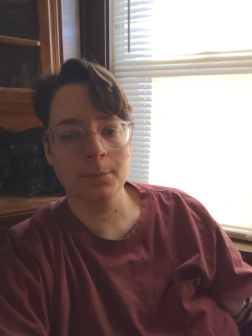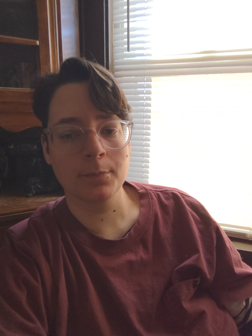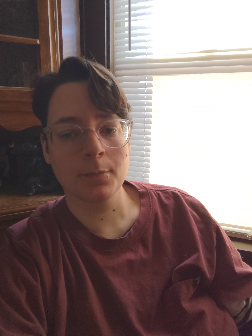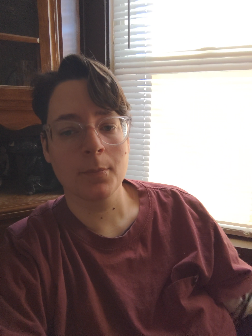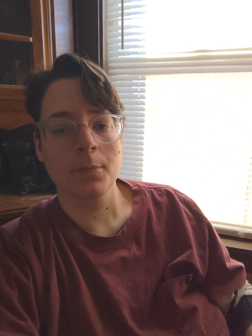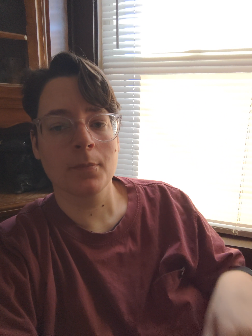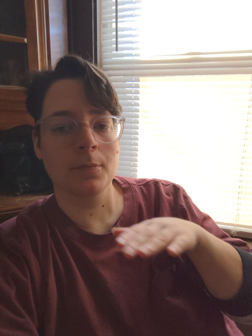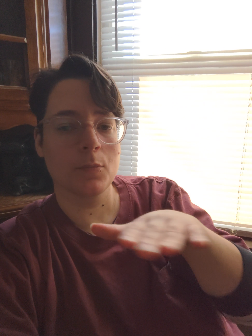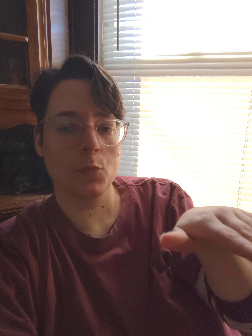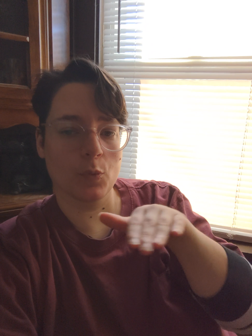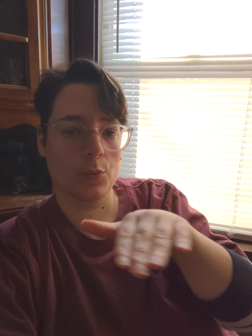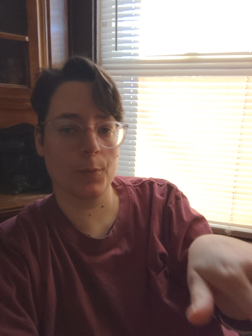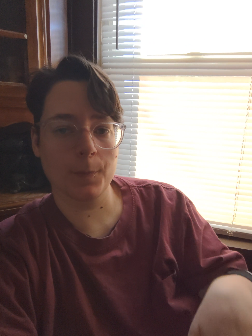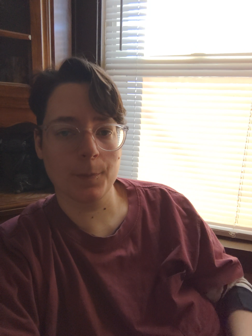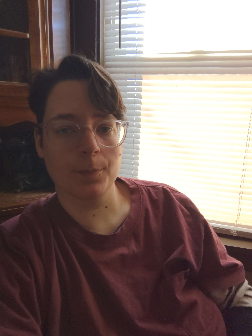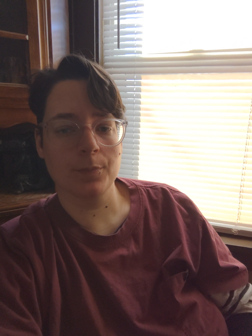pool